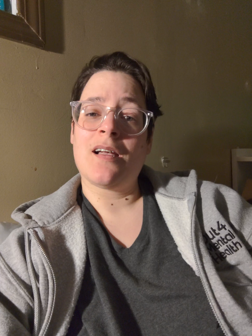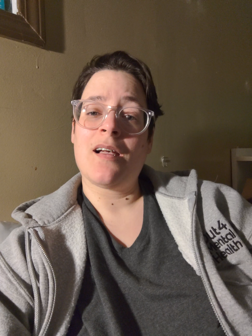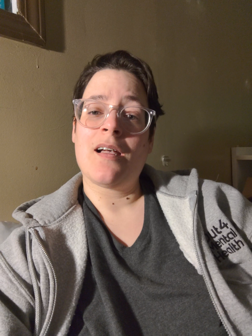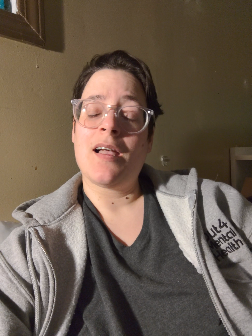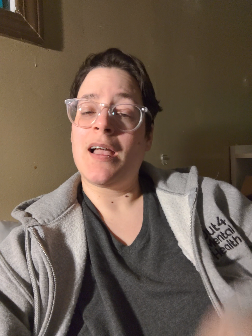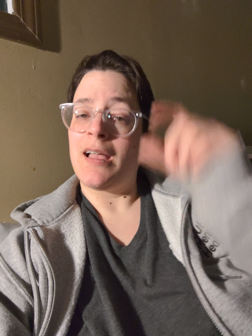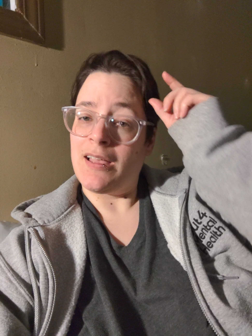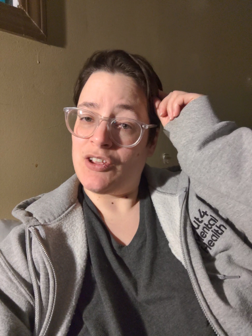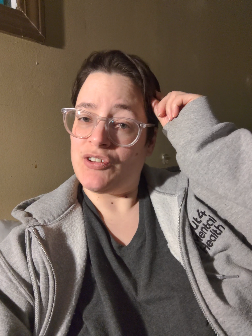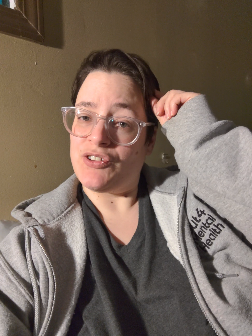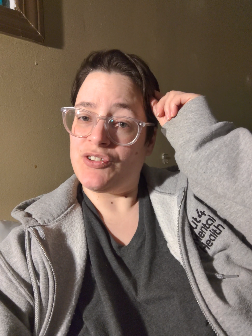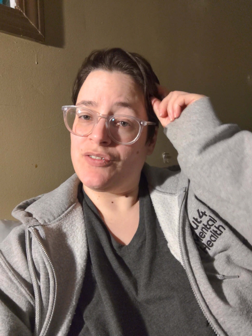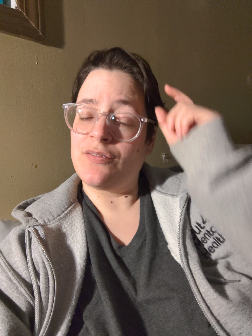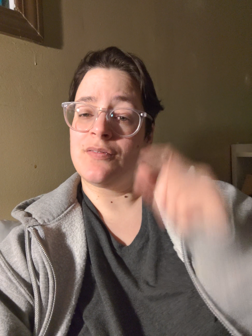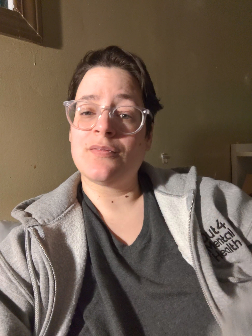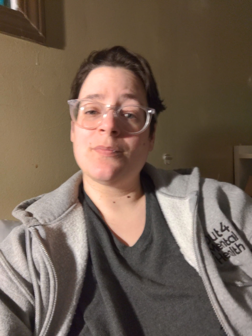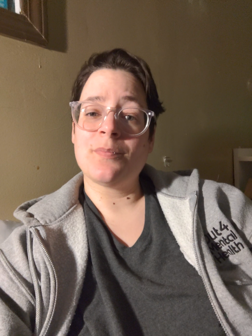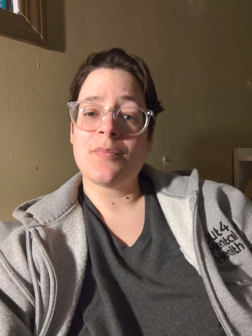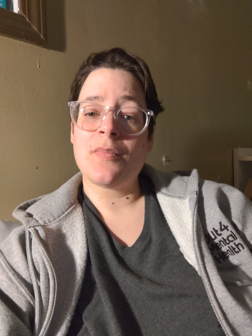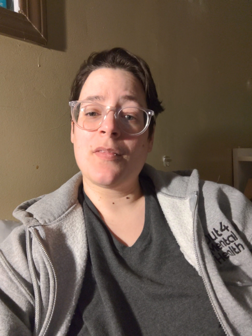hair